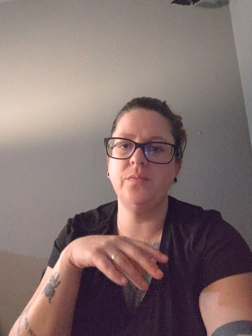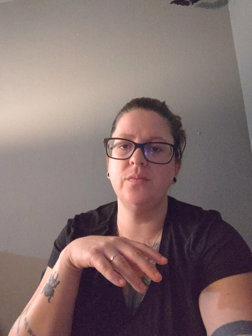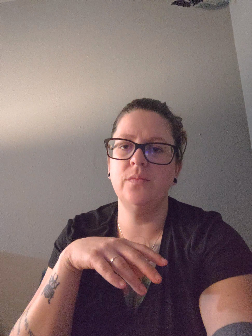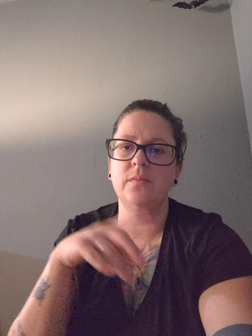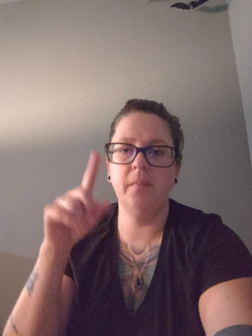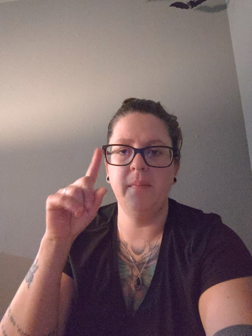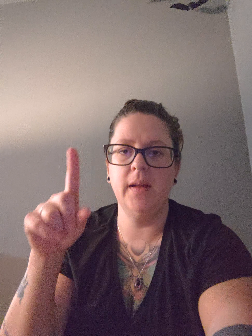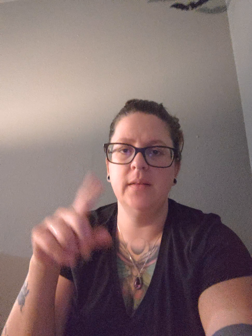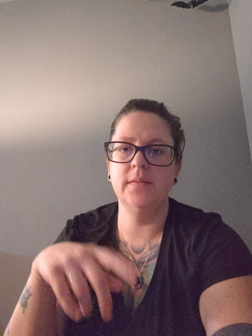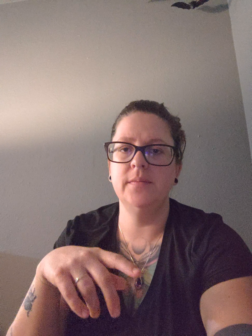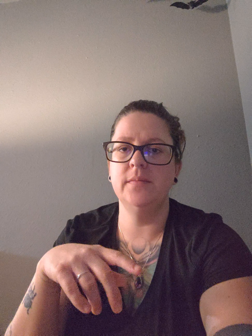penny